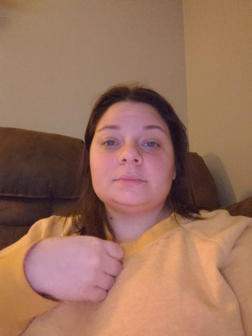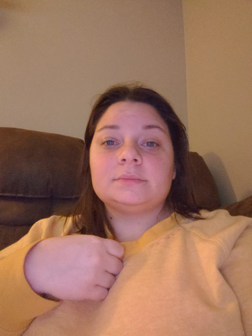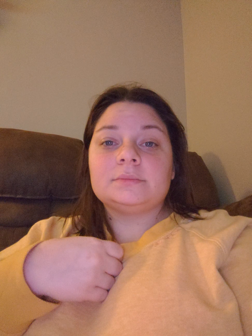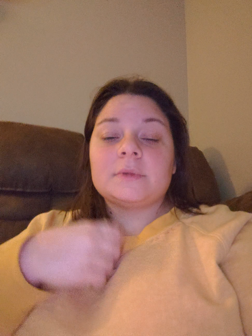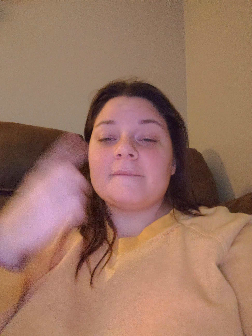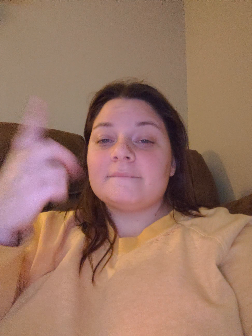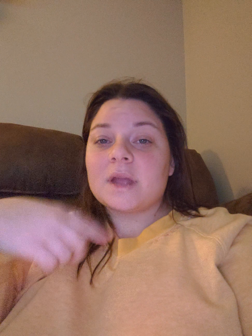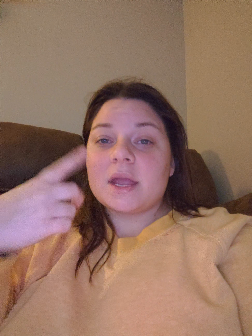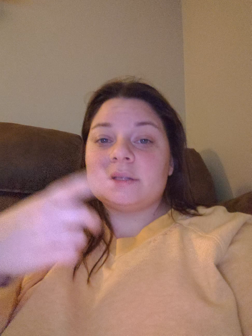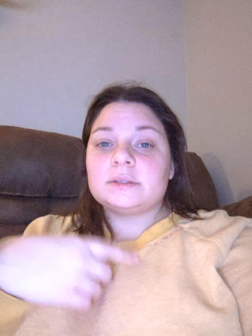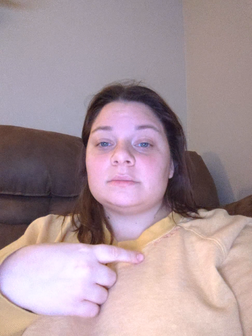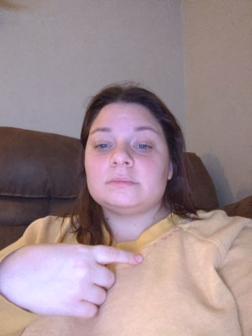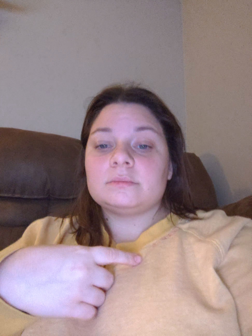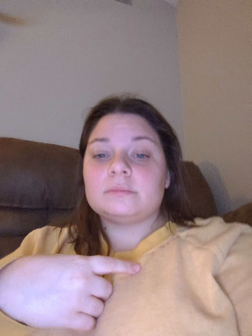face